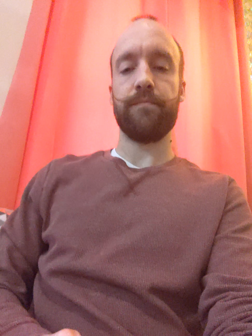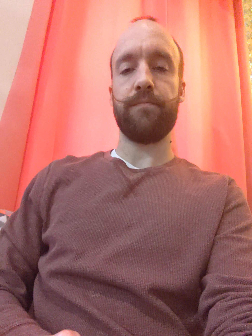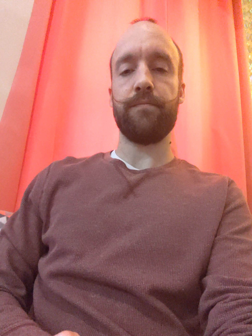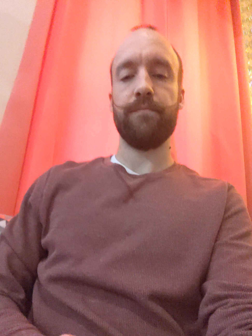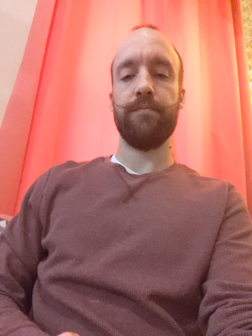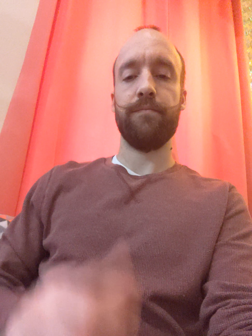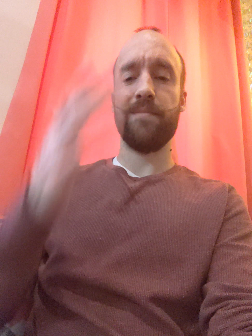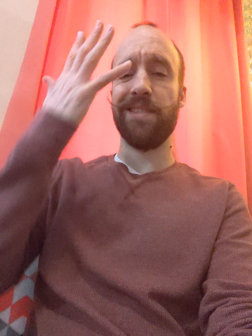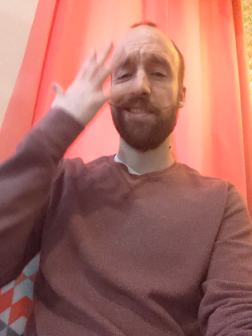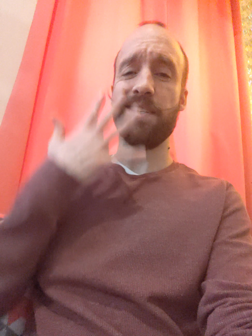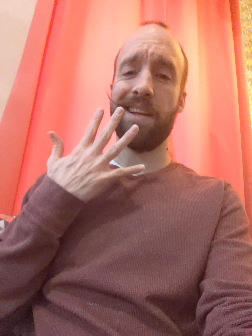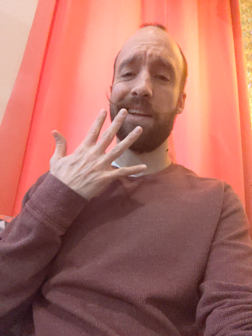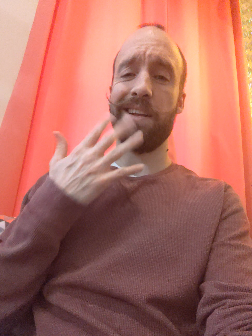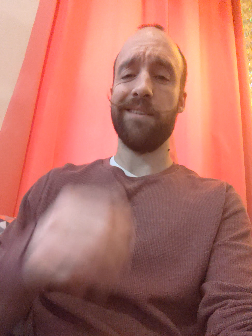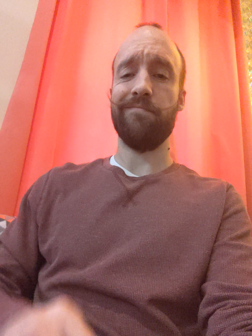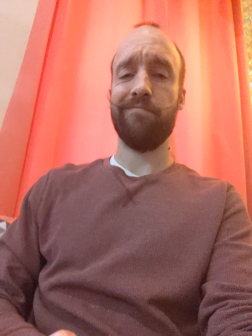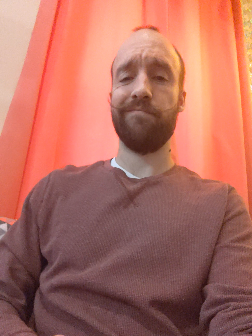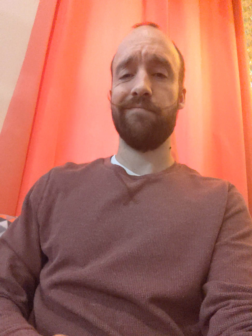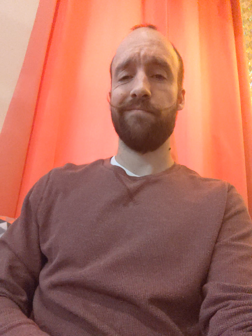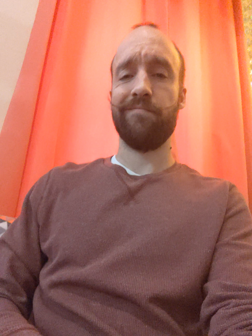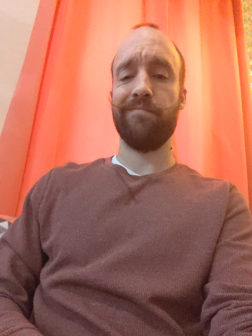sad